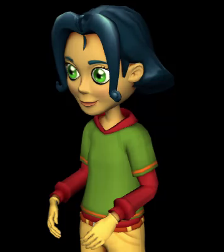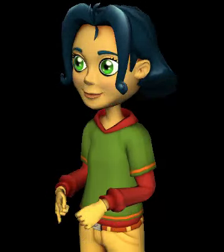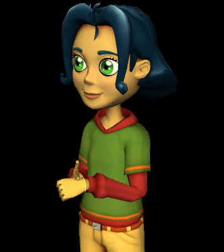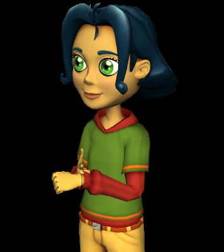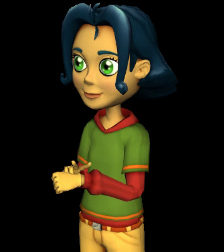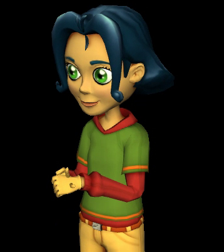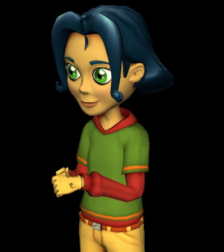خطر